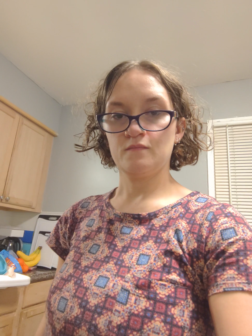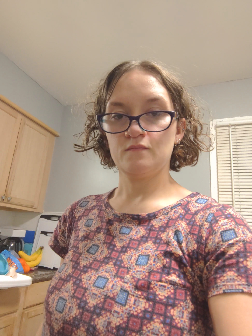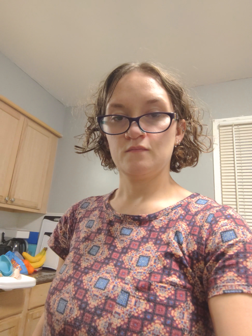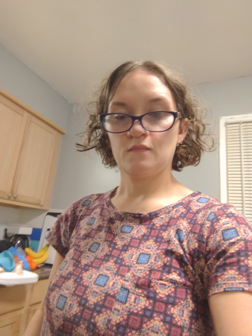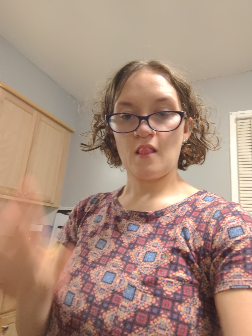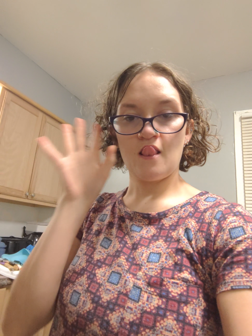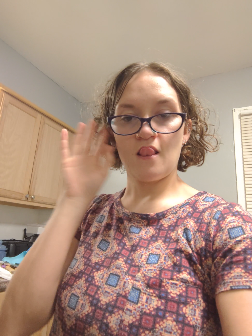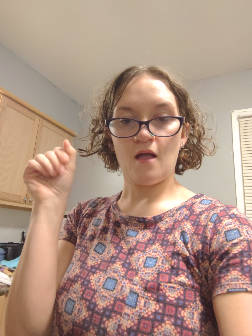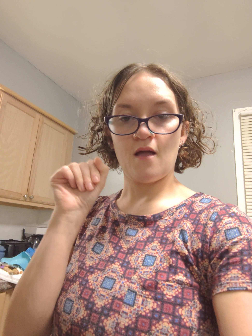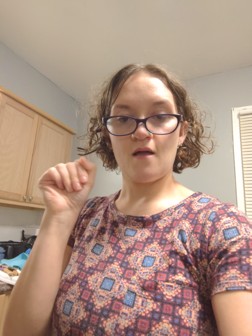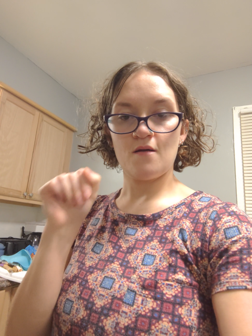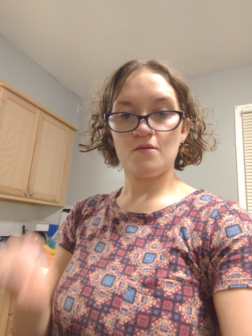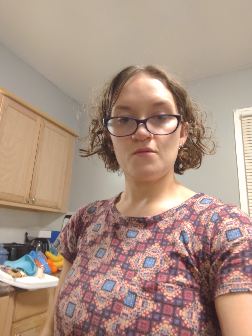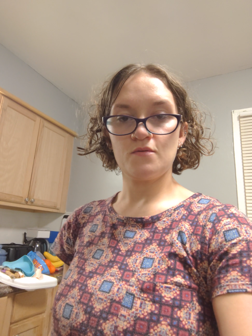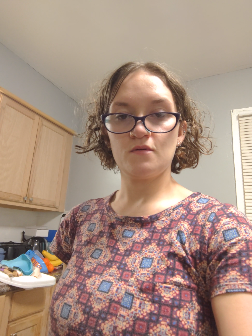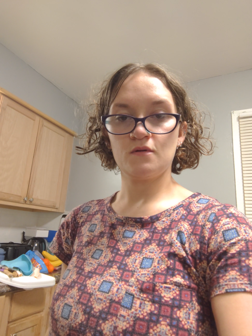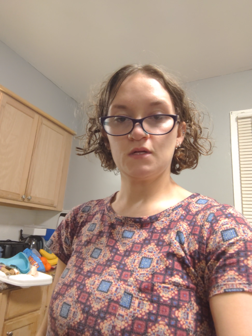loud